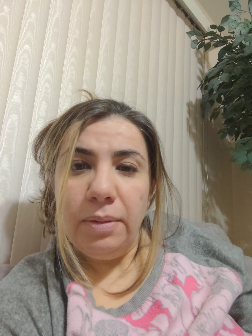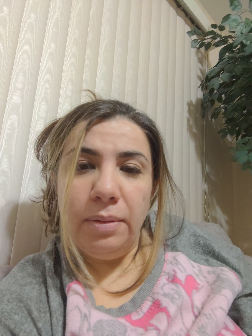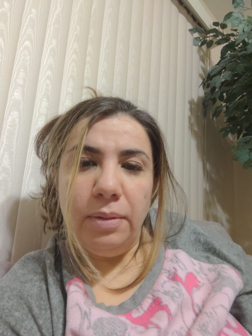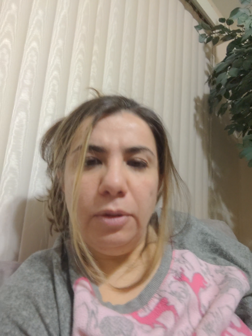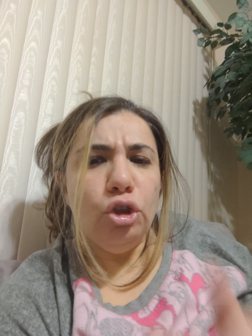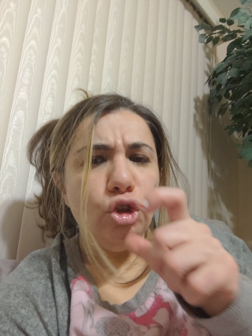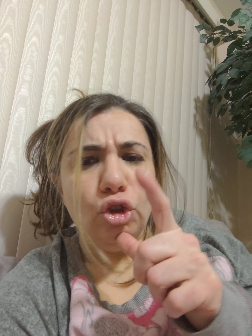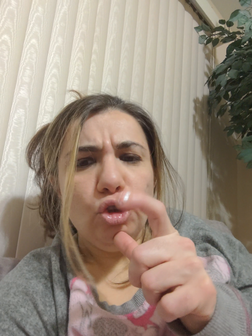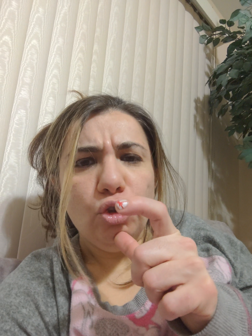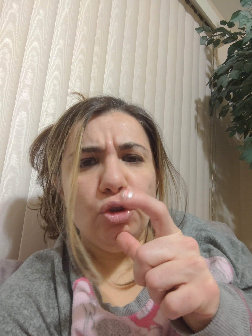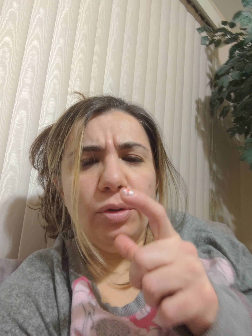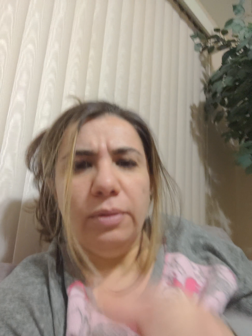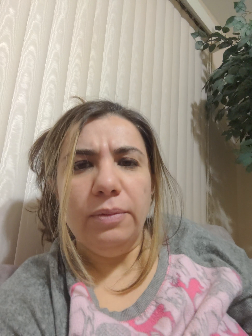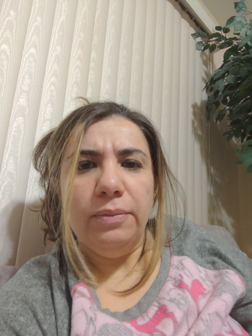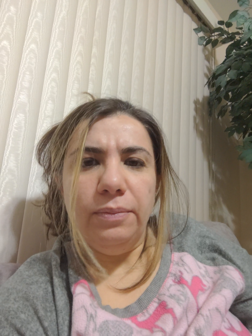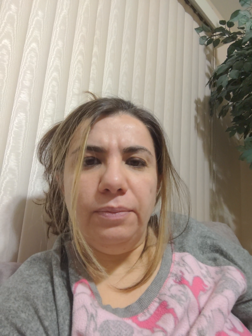who